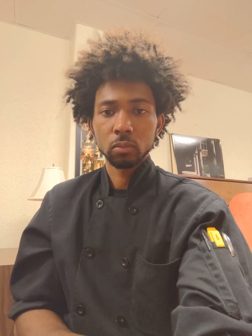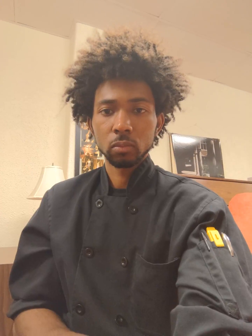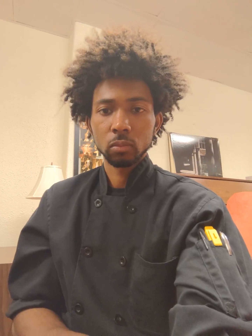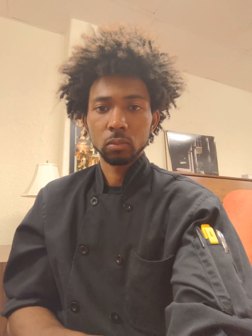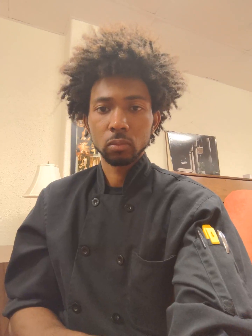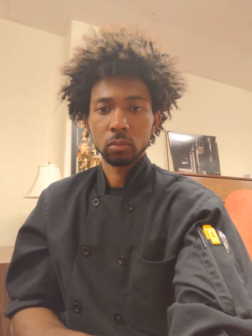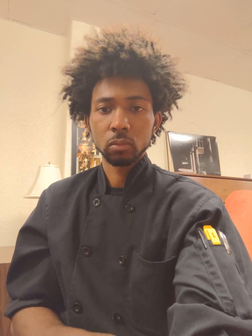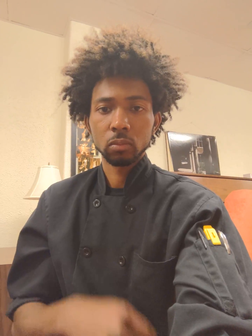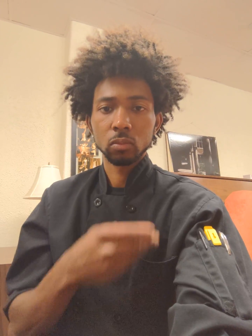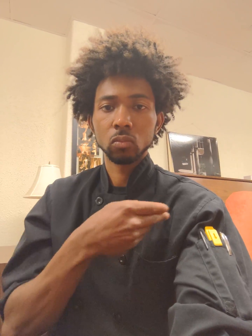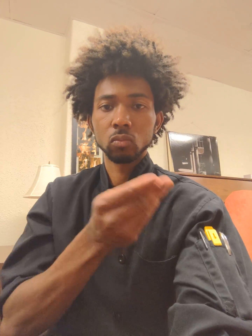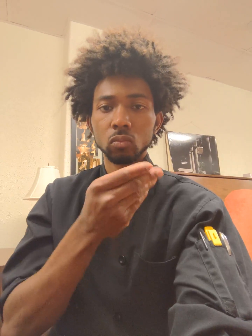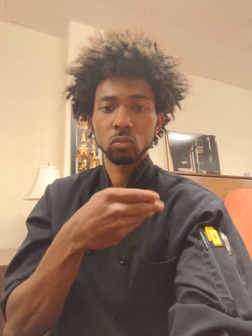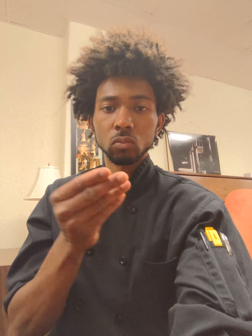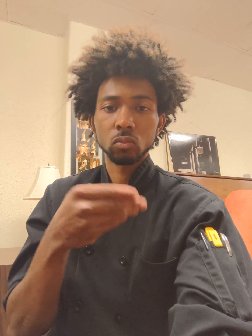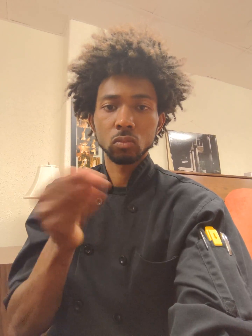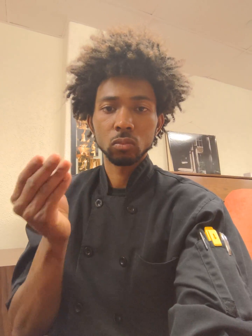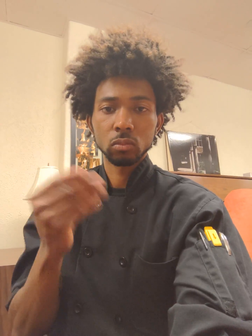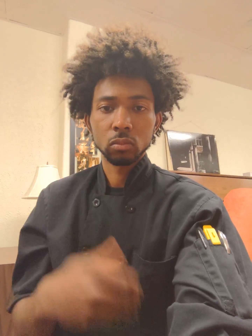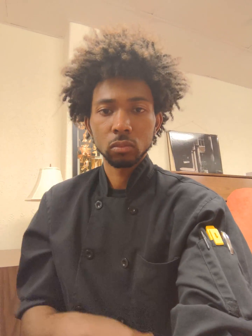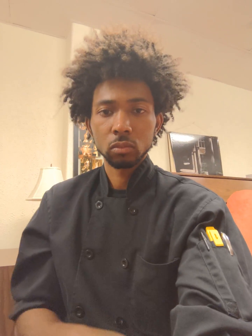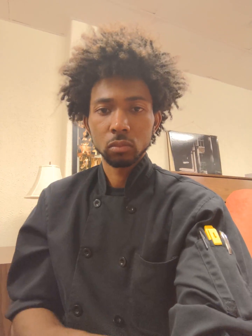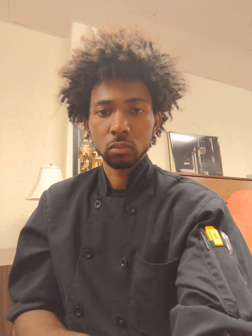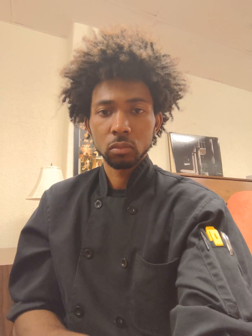shopping